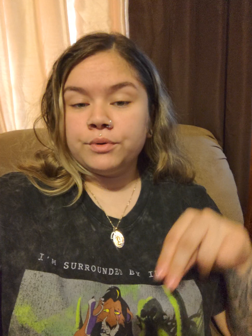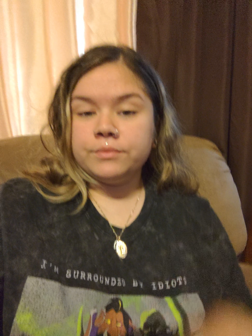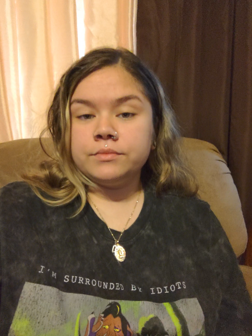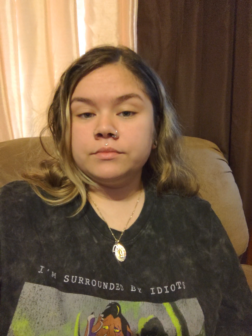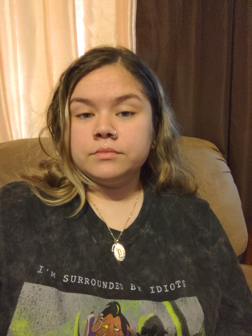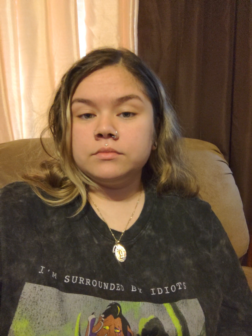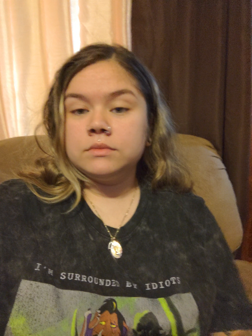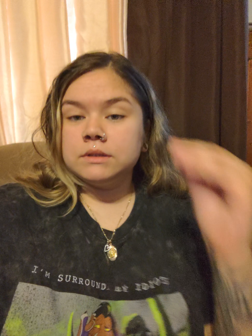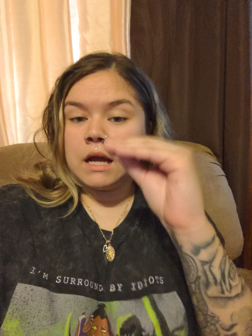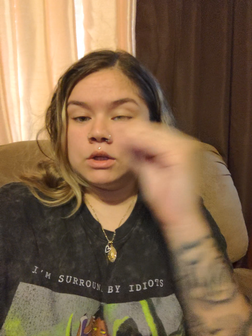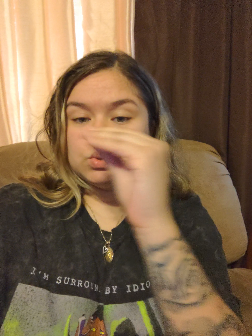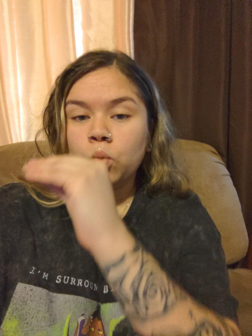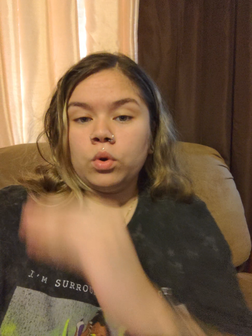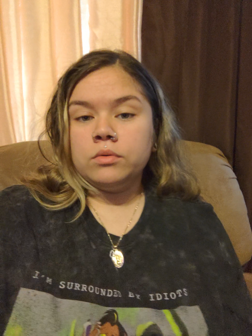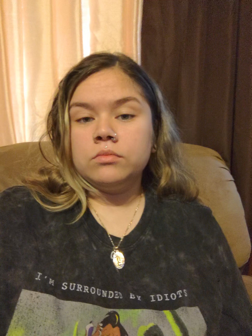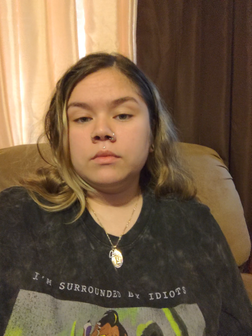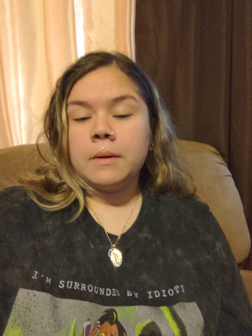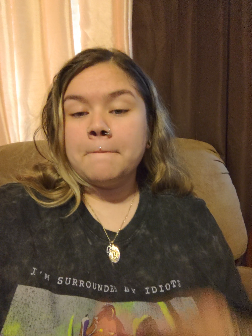dinosaur